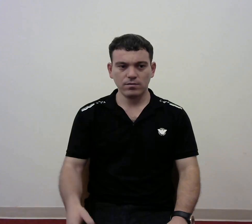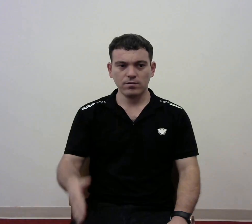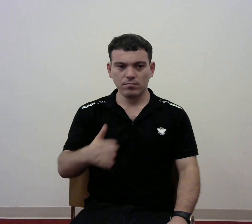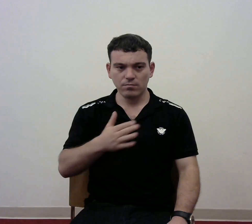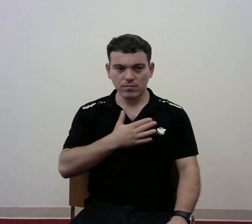mən